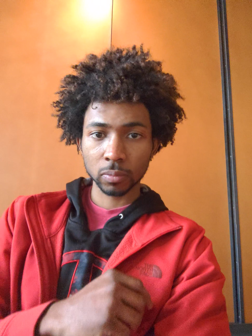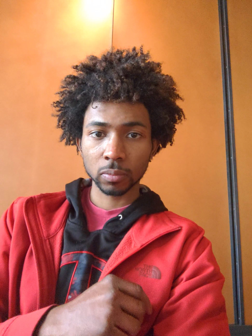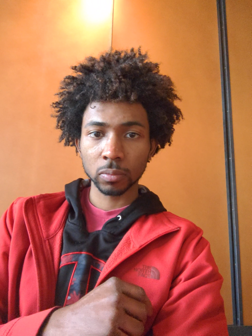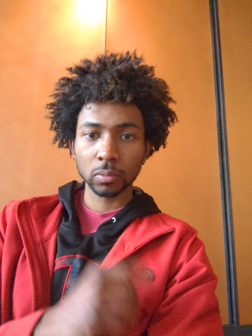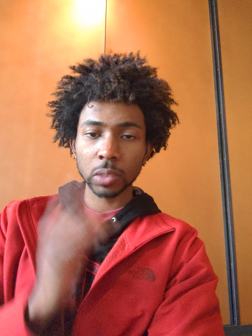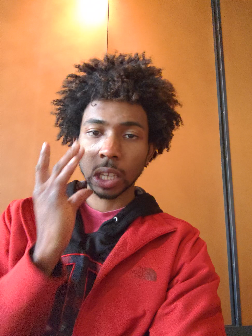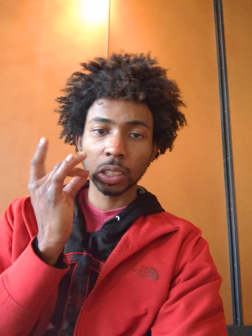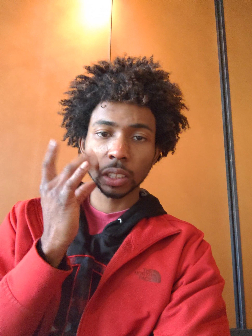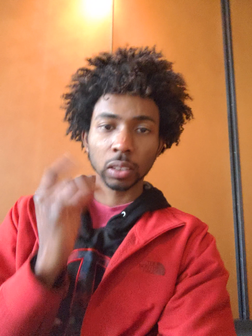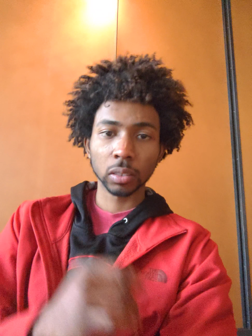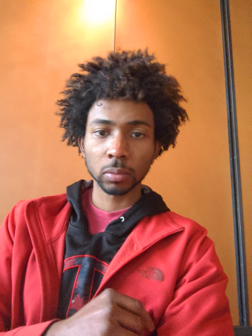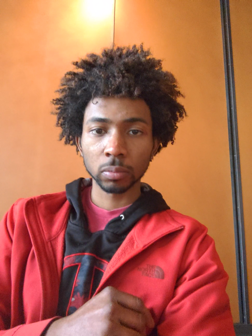cat